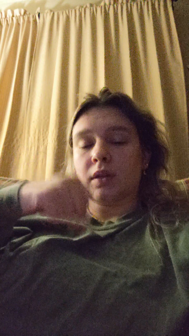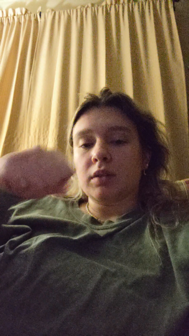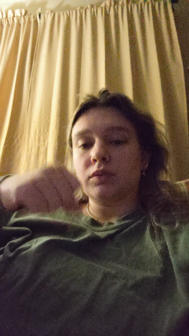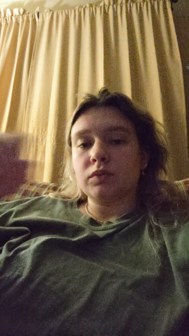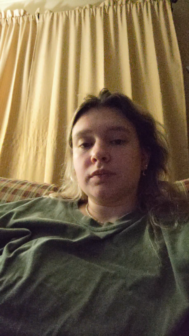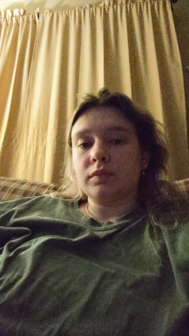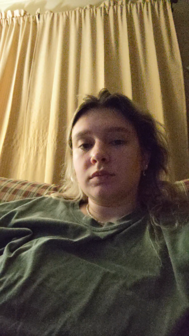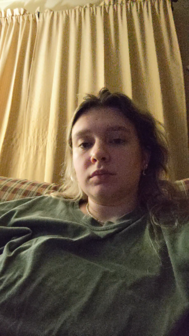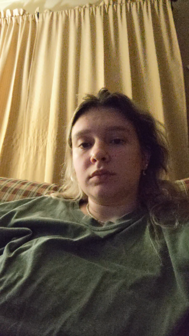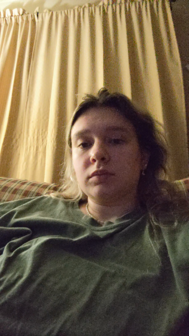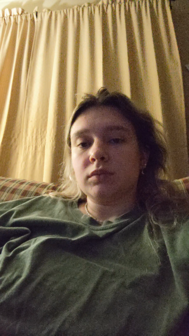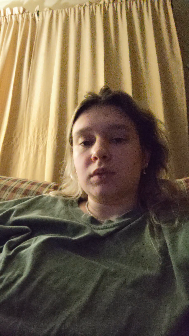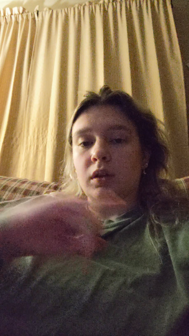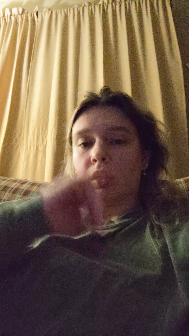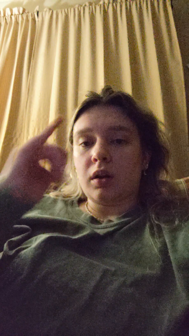last